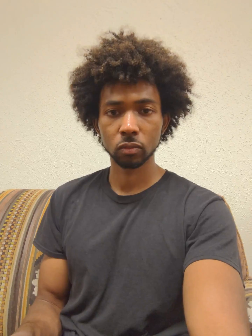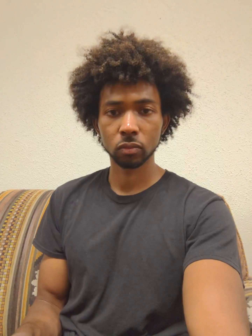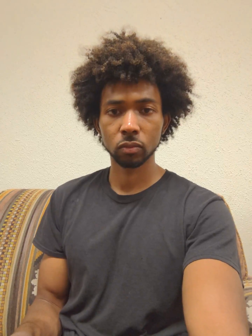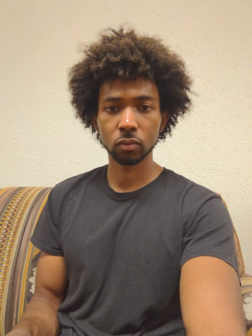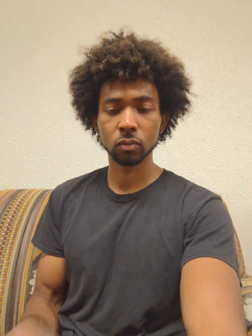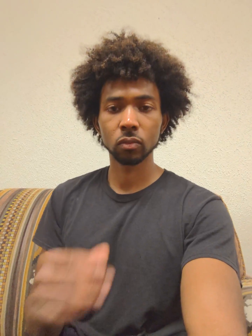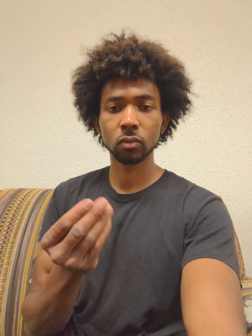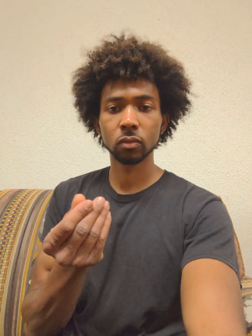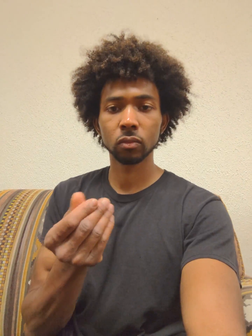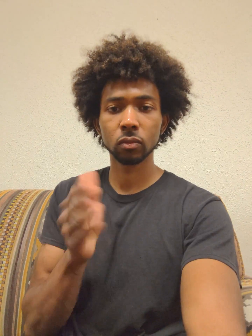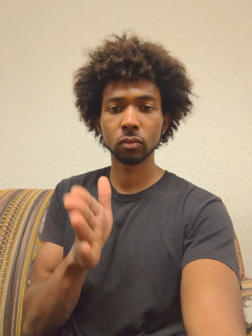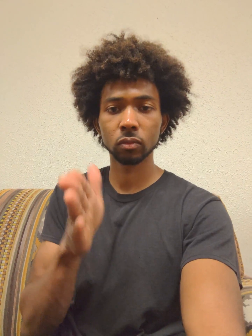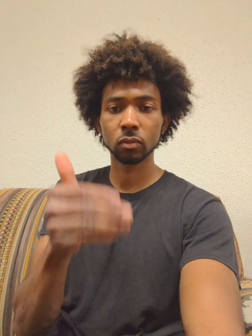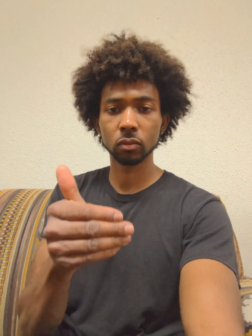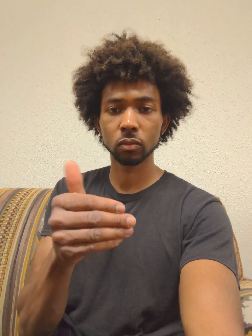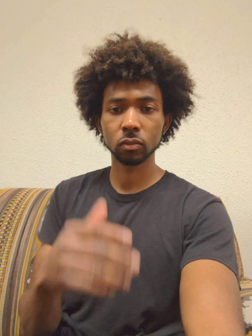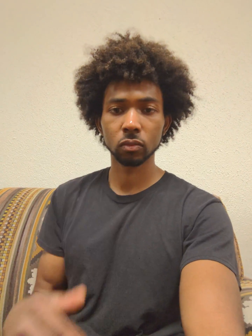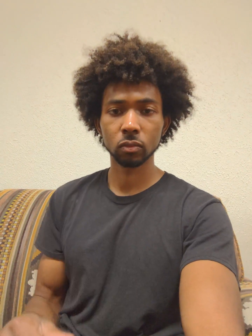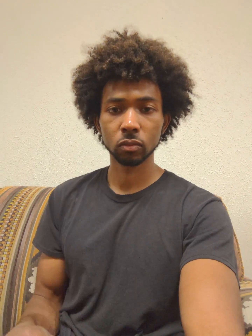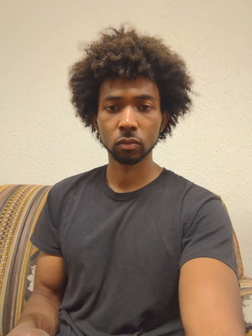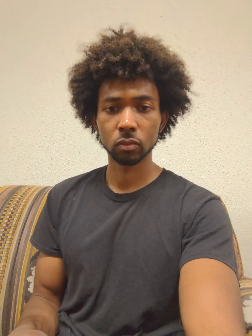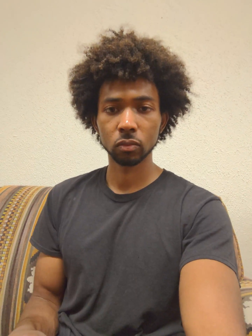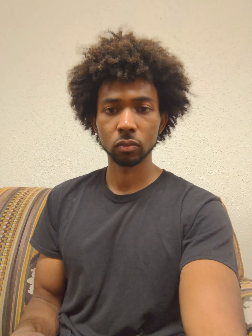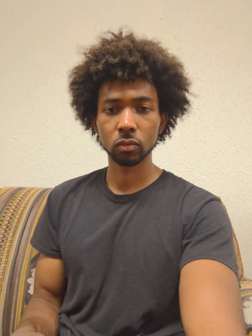sandbox